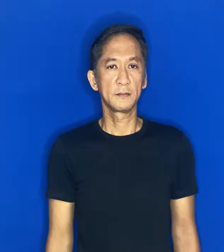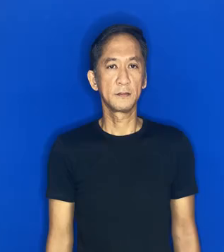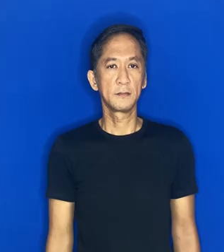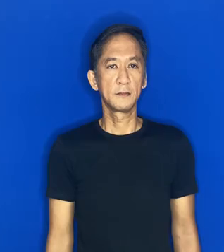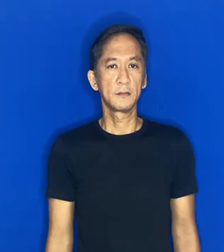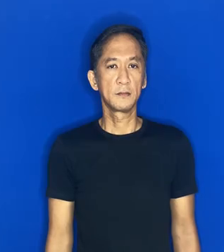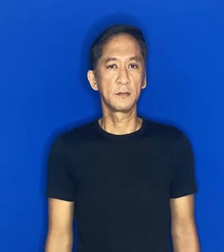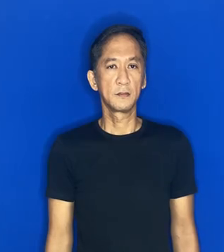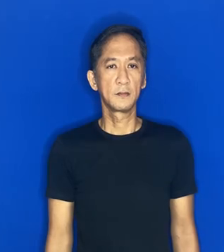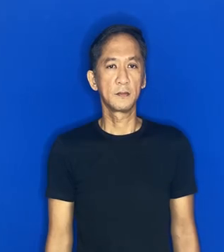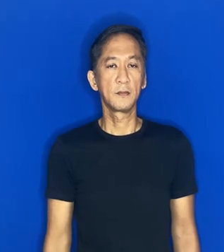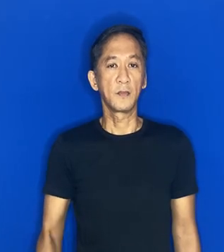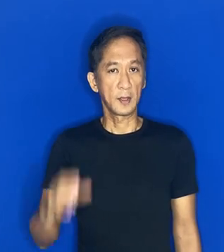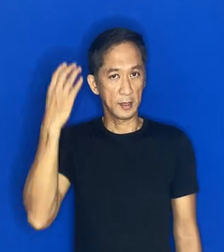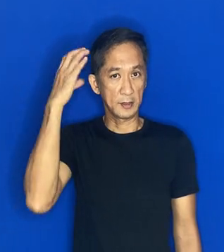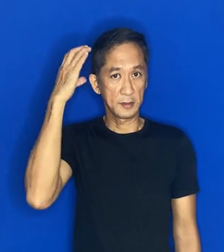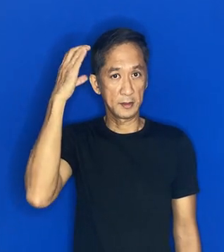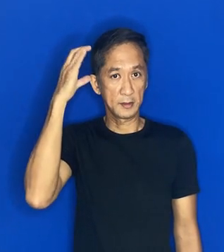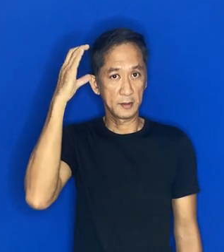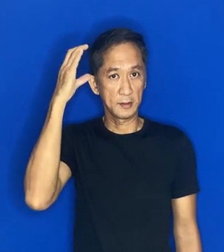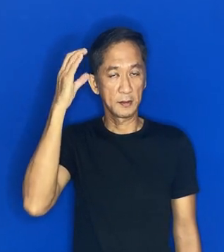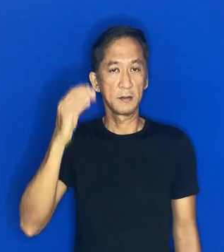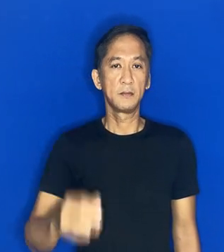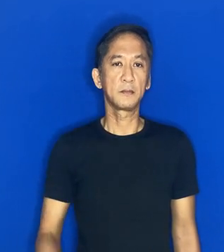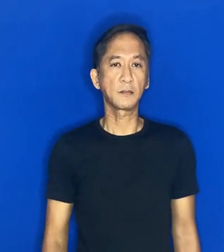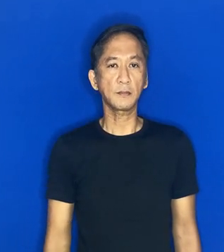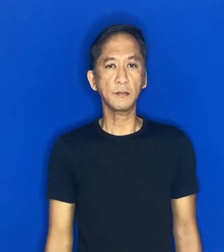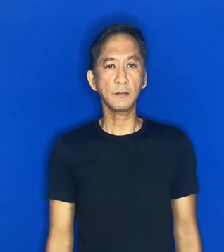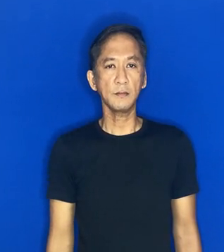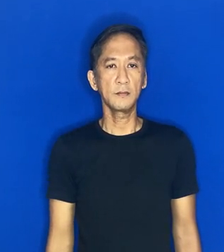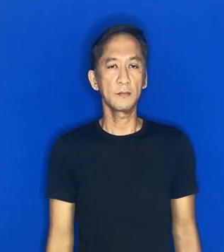cousin